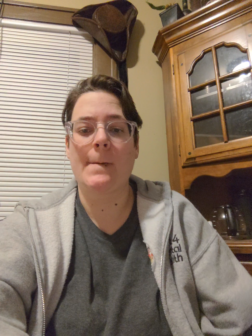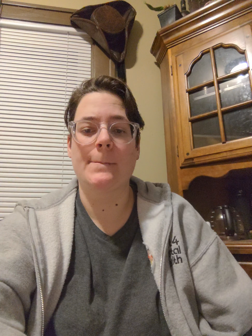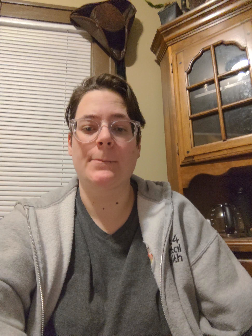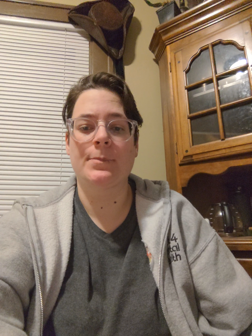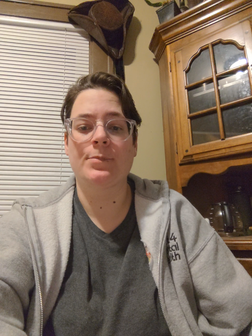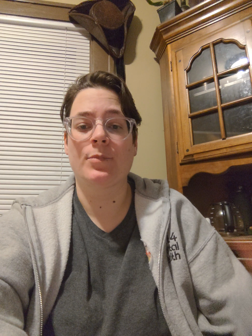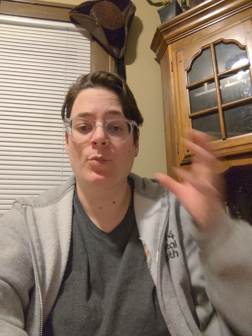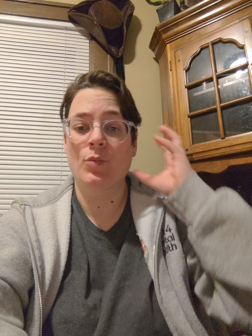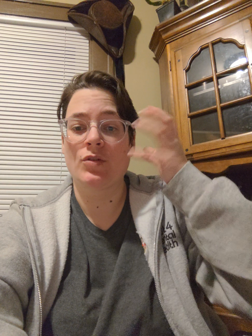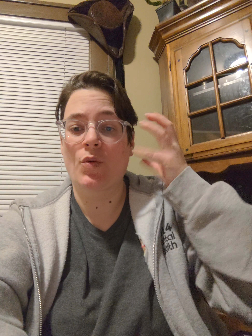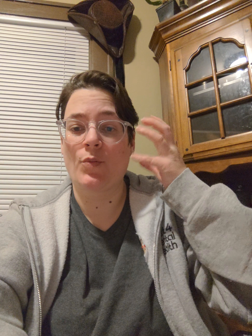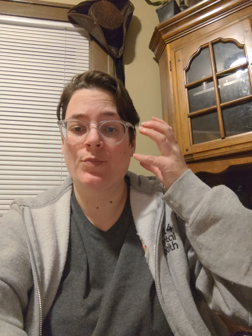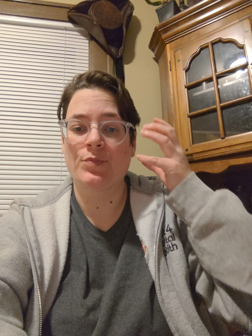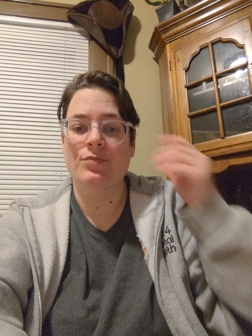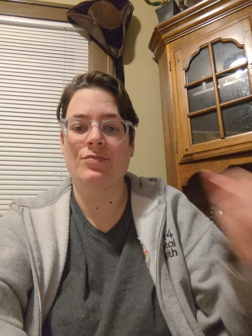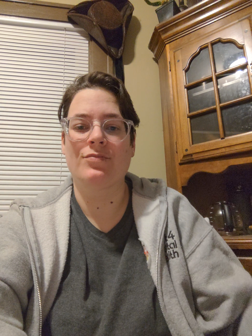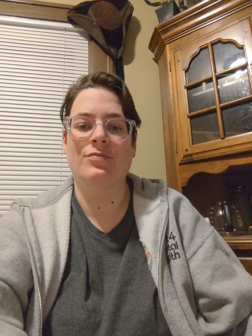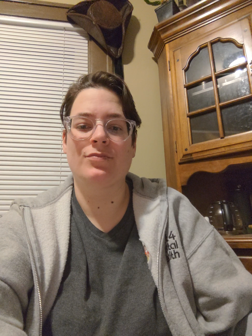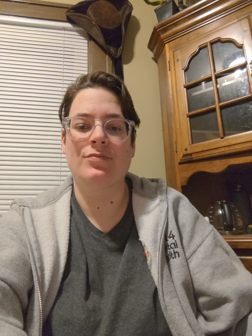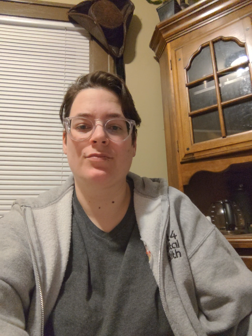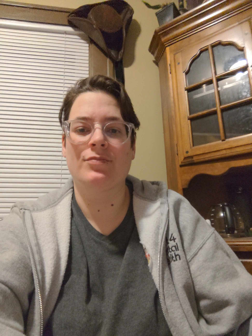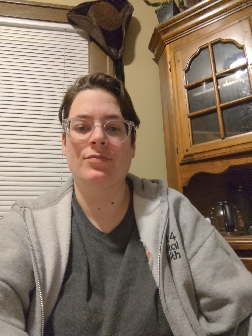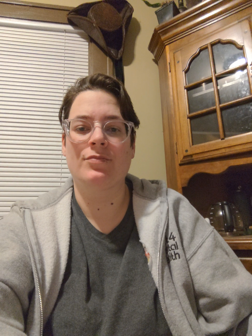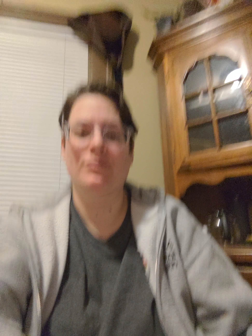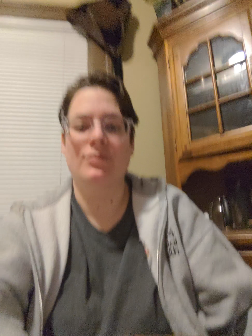radio